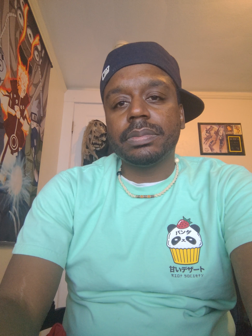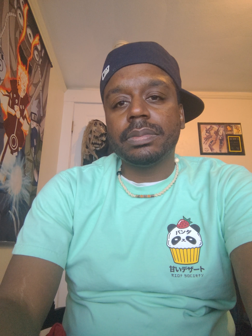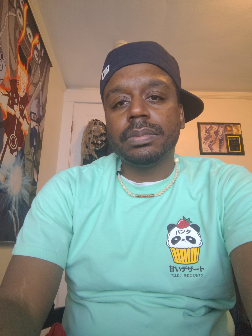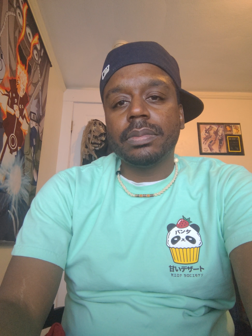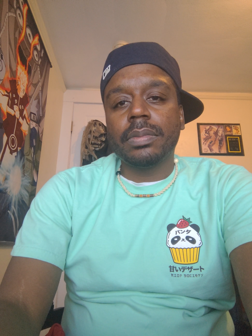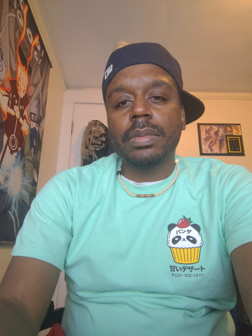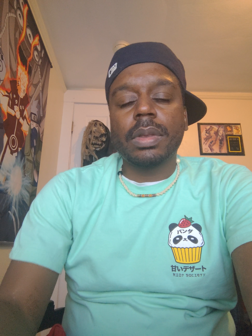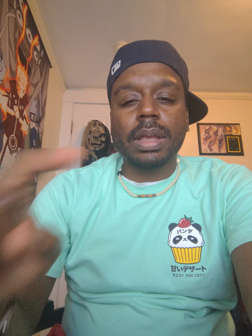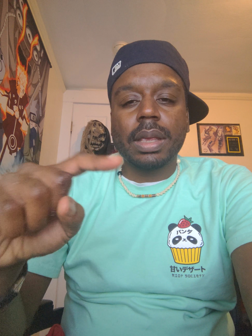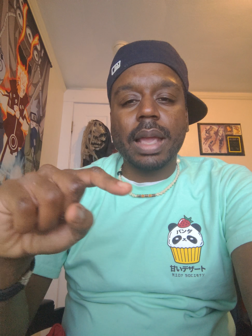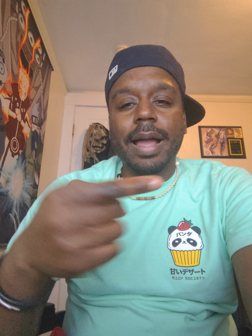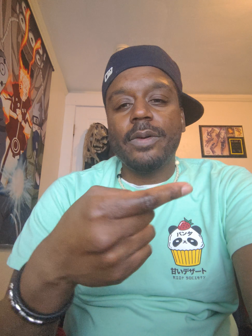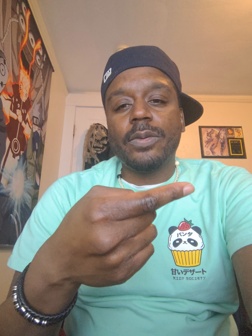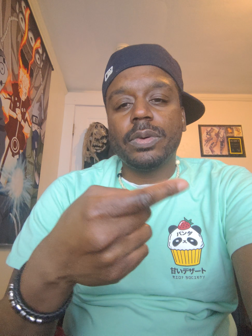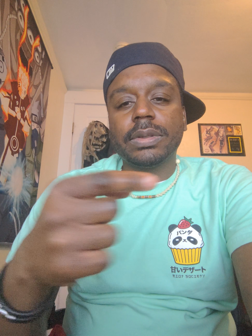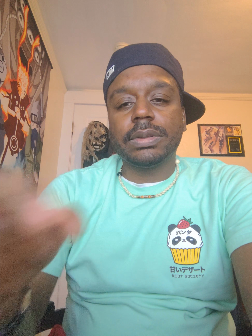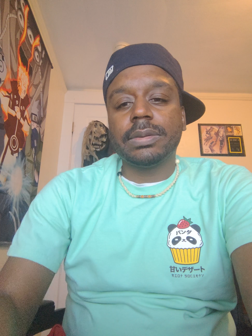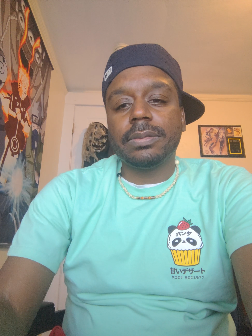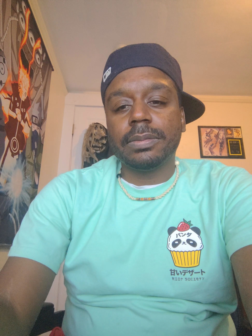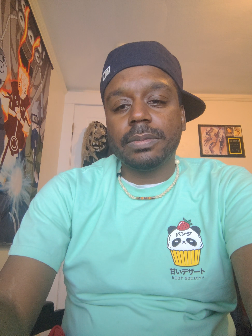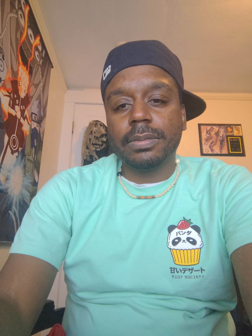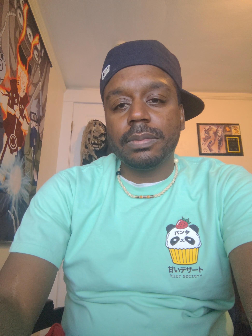owie